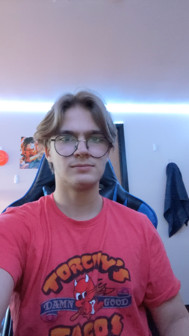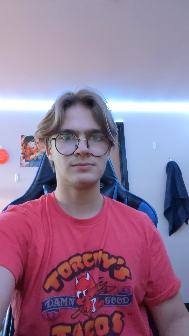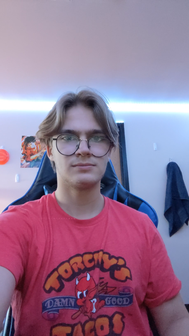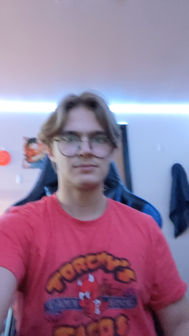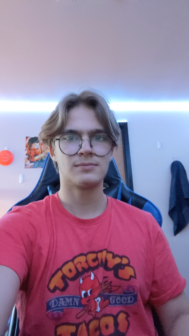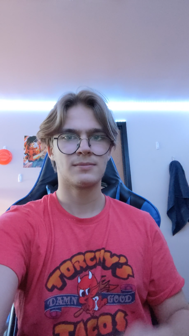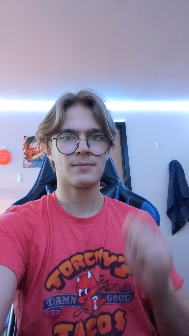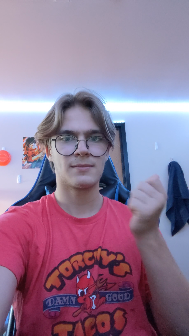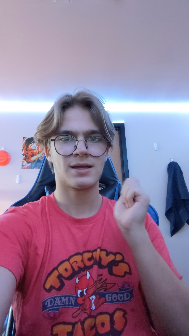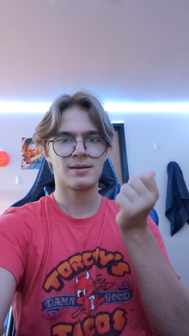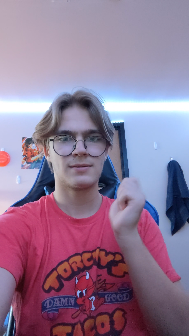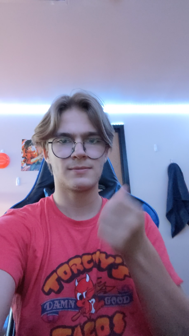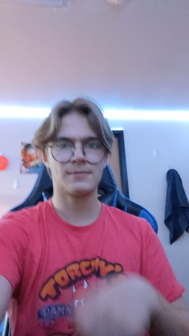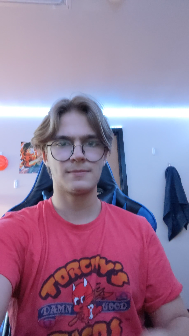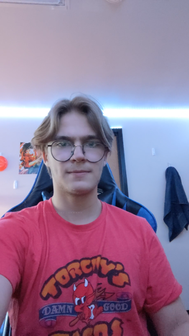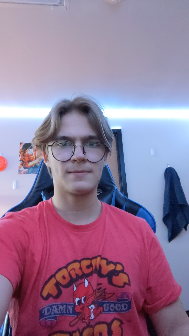bat